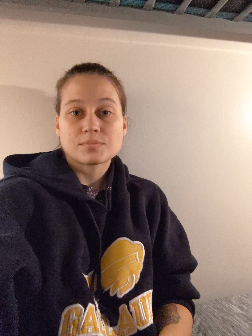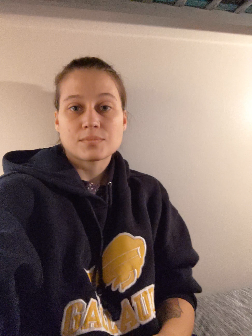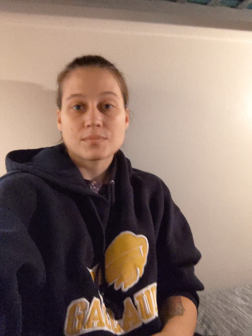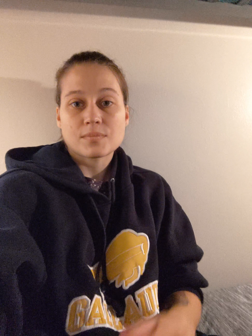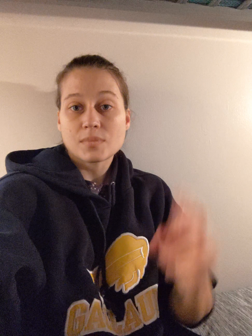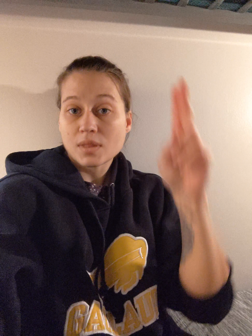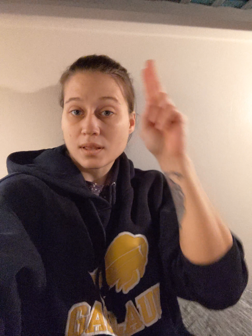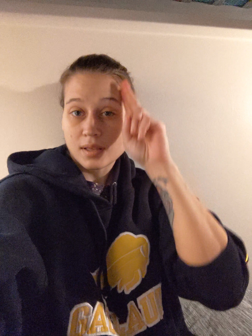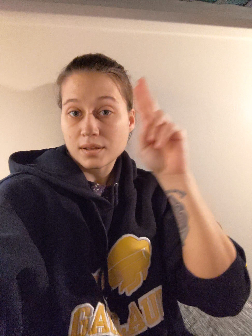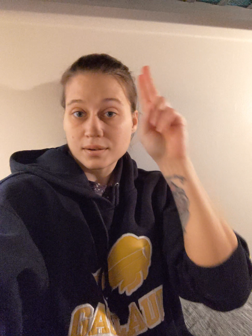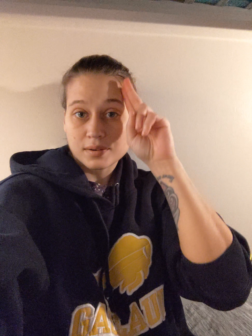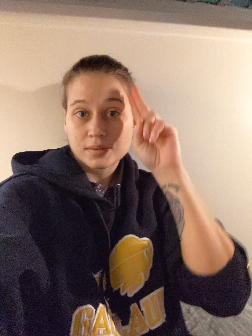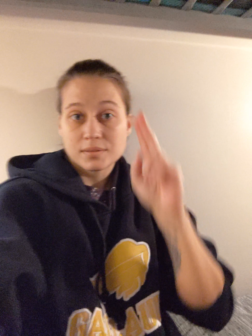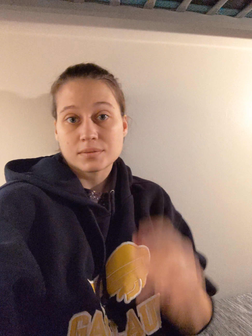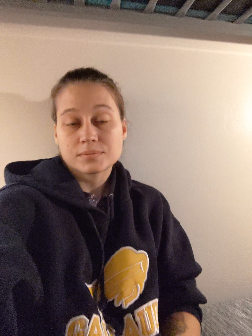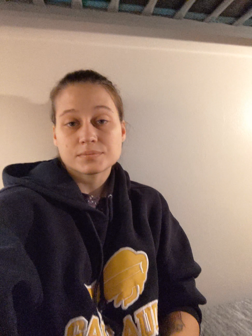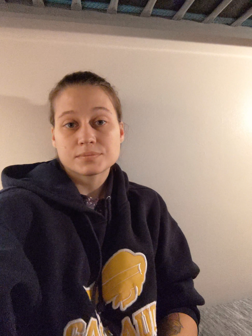uncle